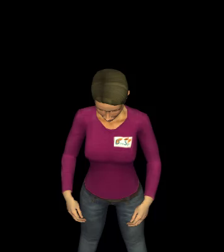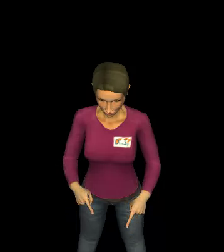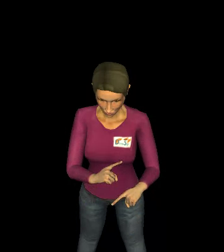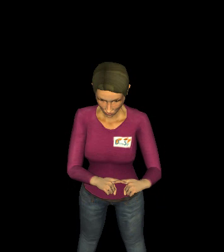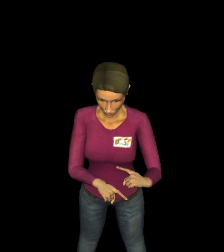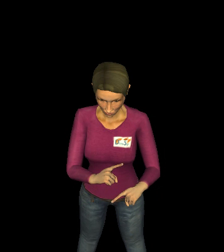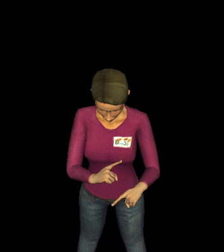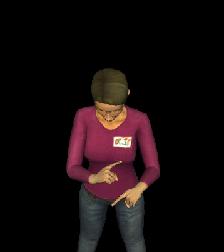هدايا